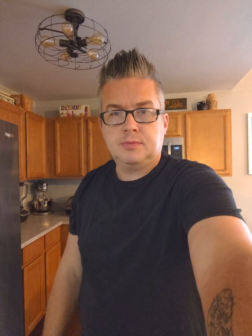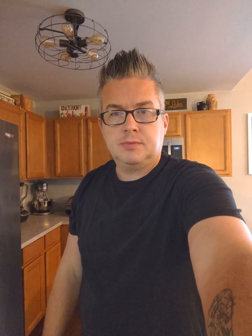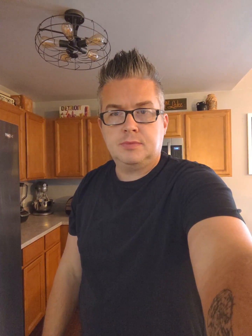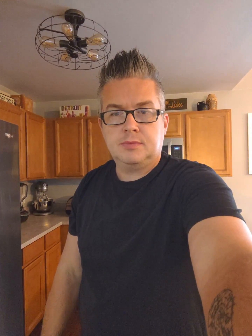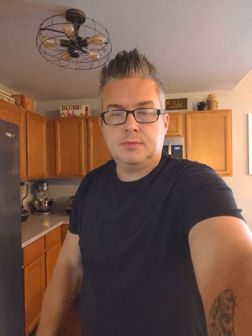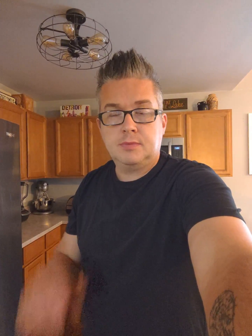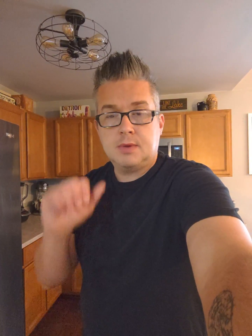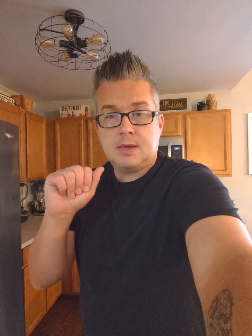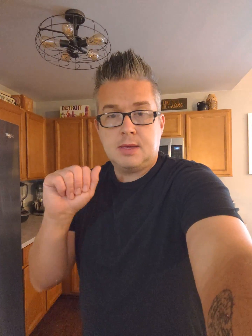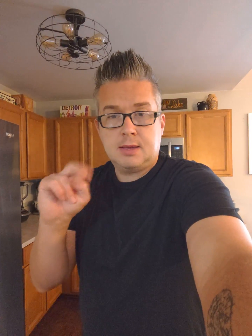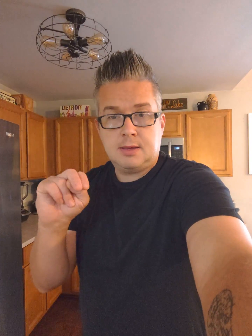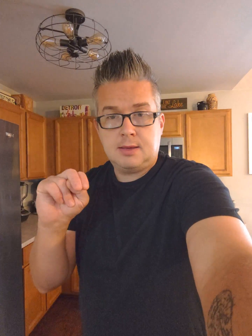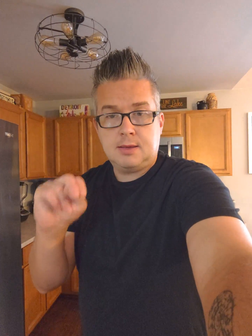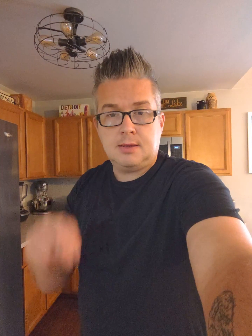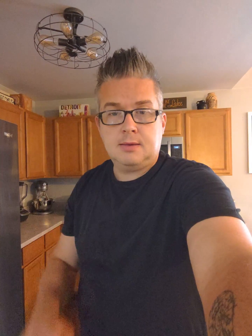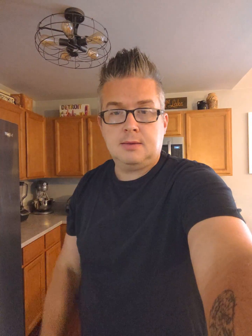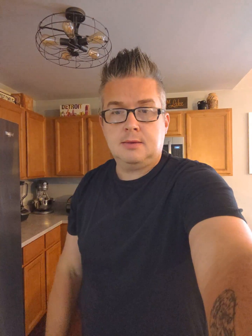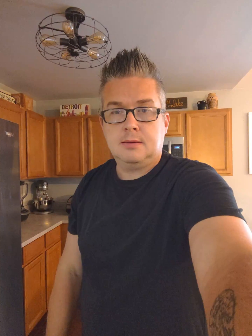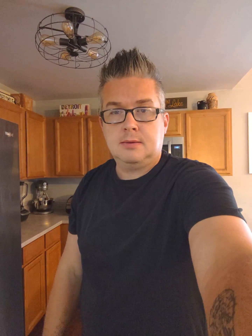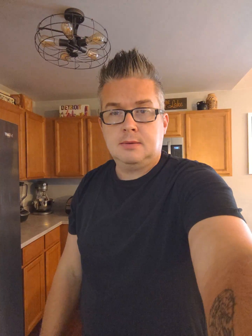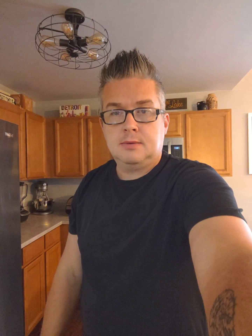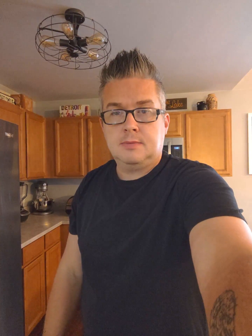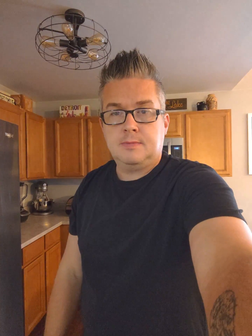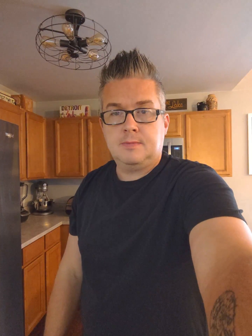an